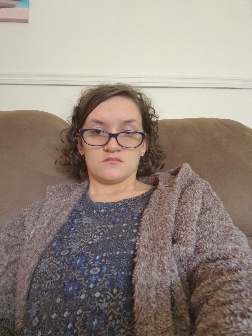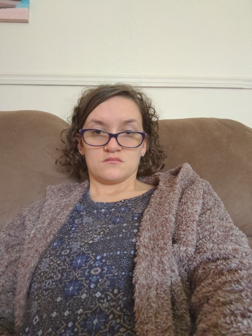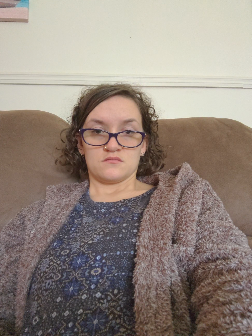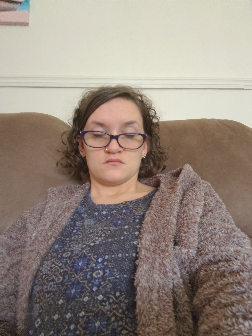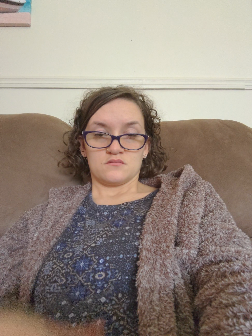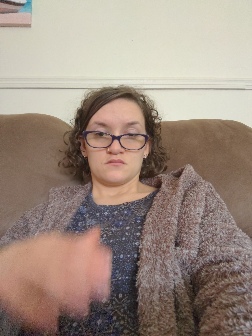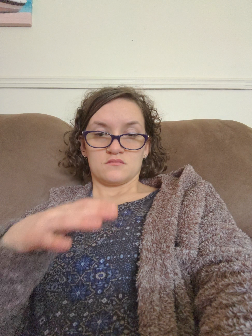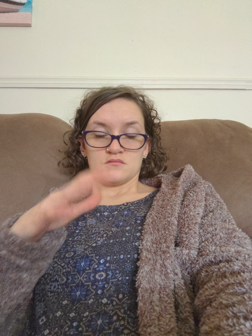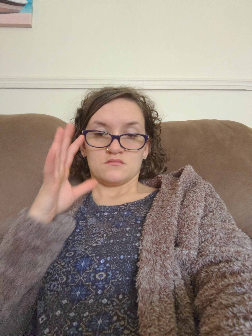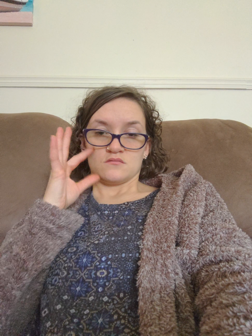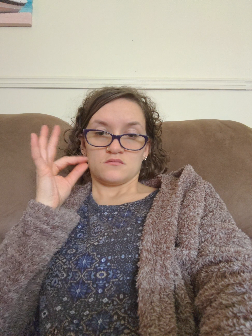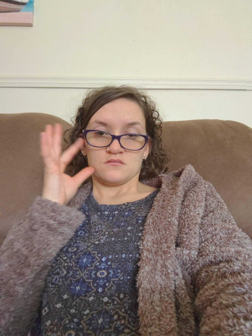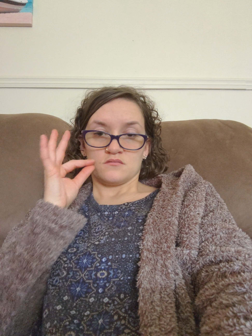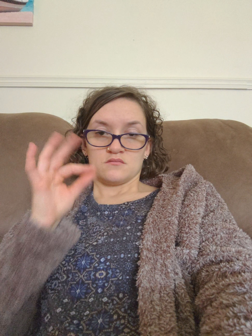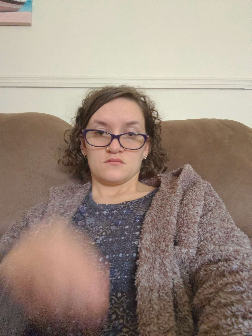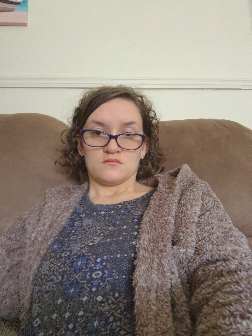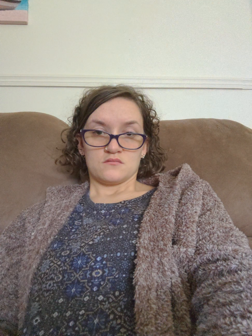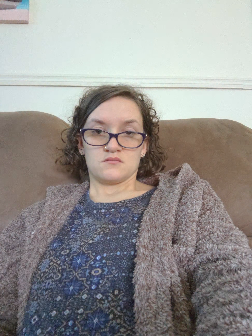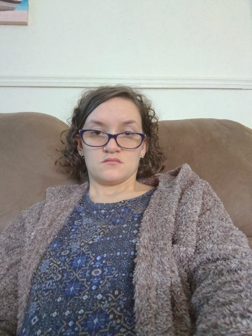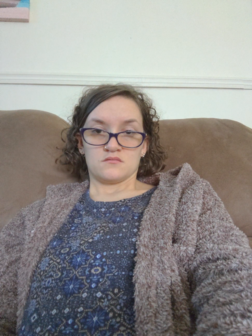cat